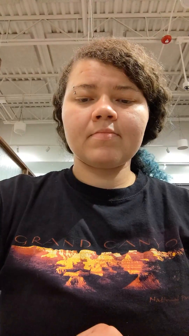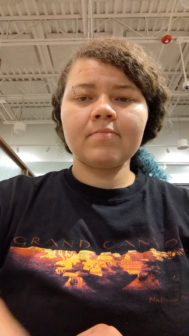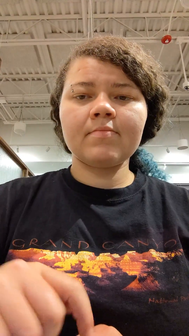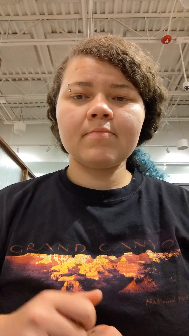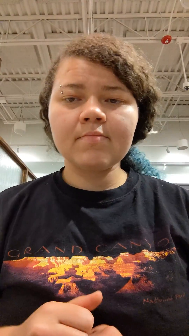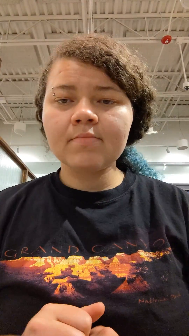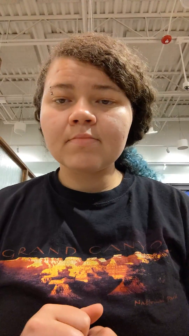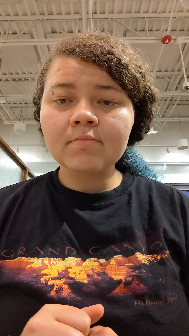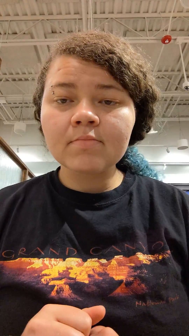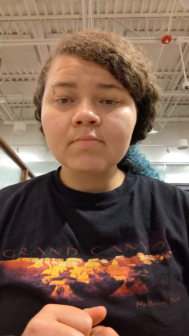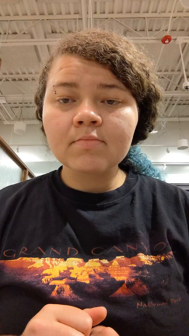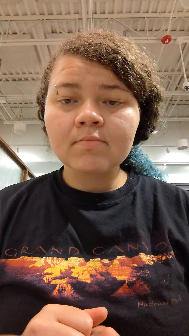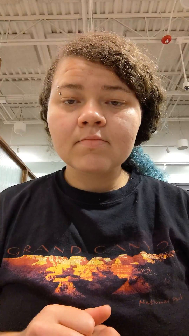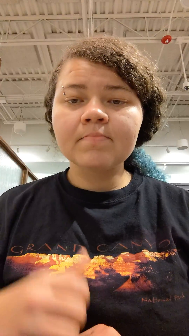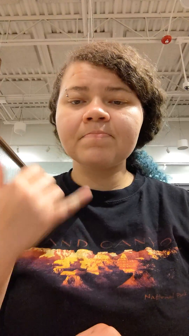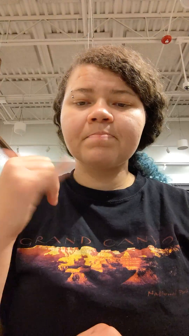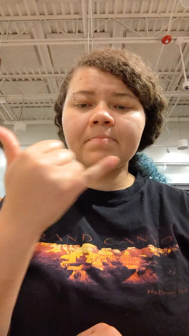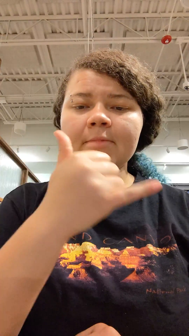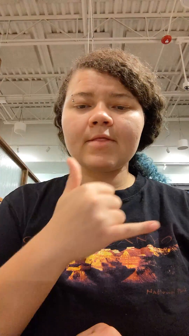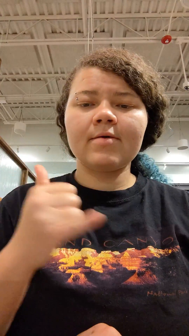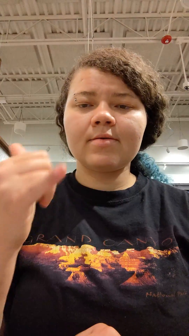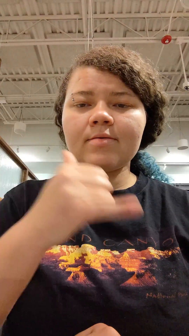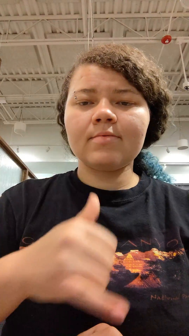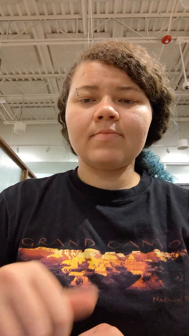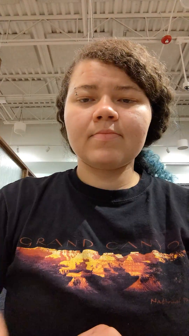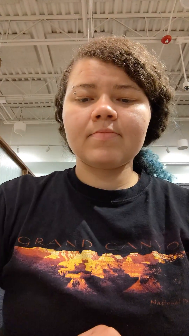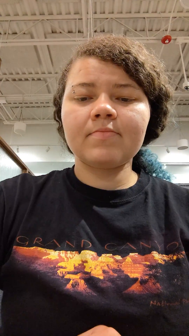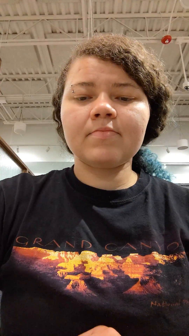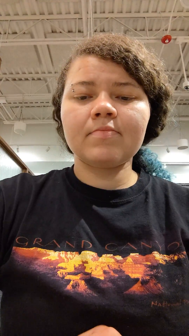play